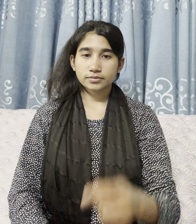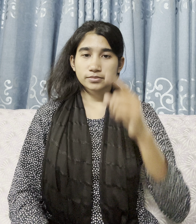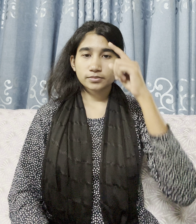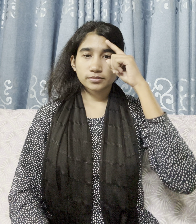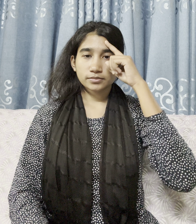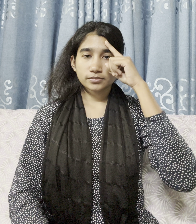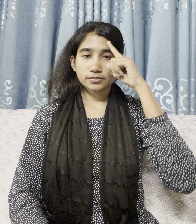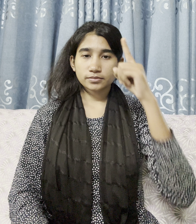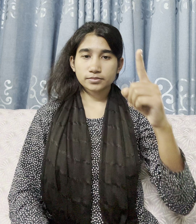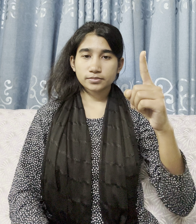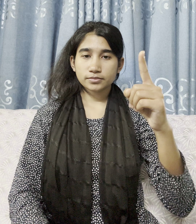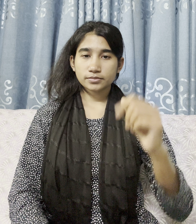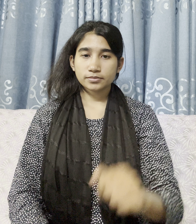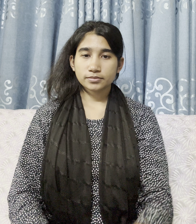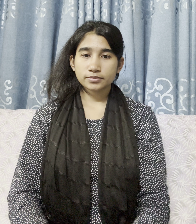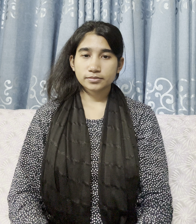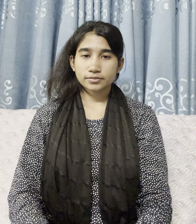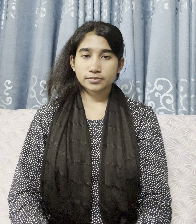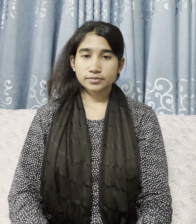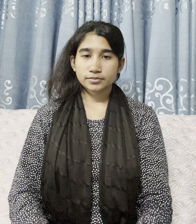নিশ্চিত